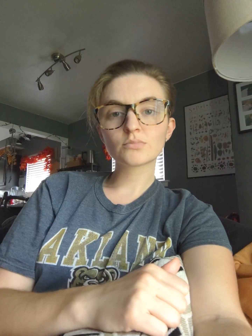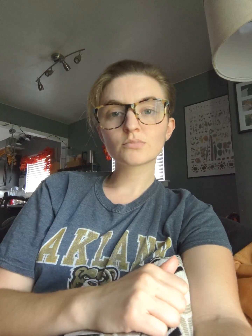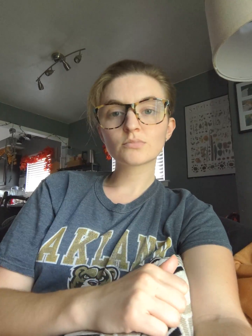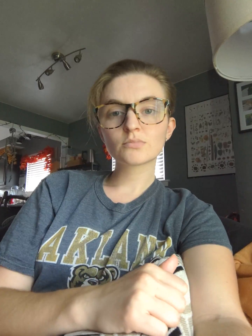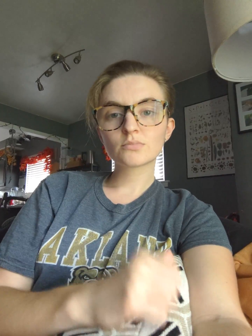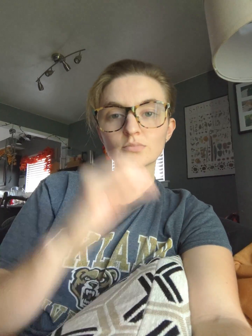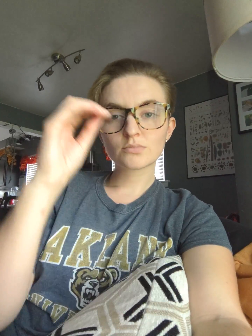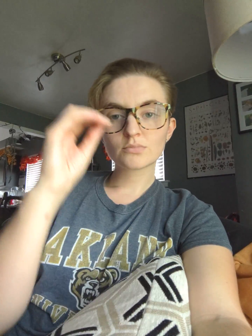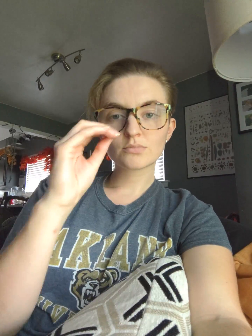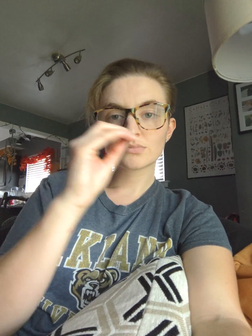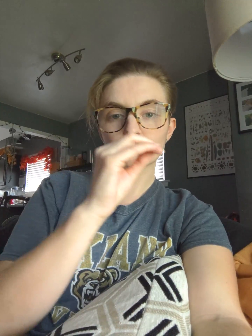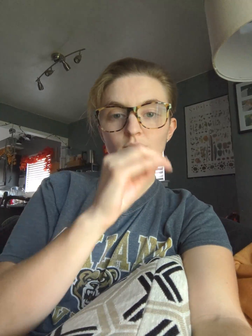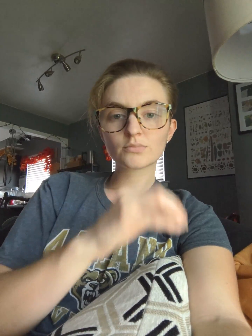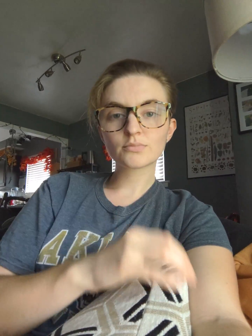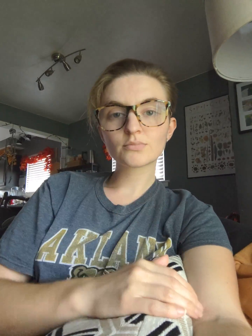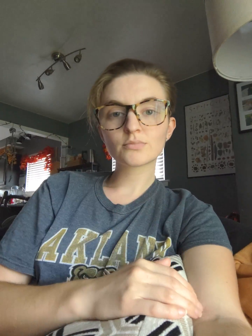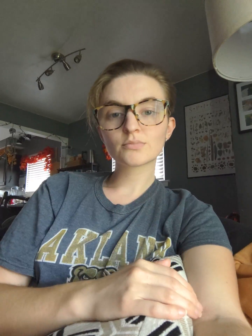dinosaur